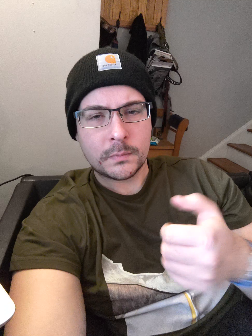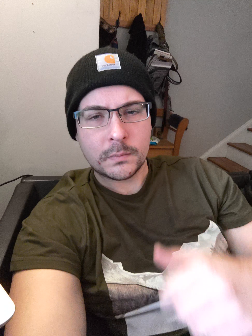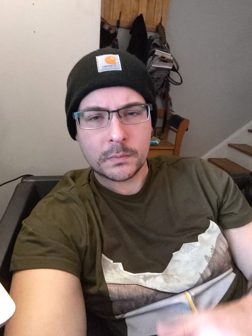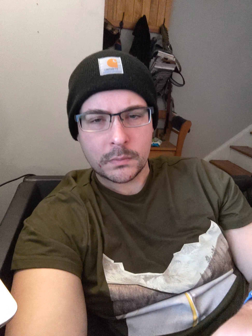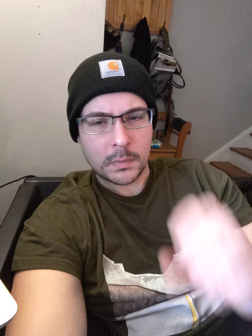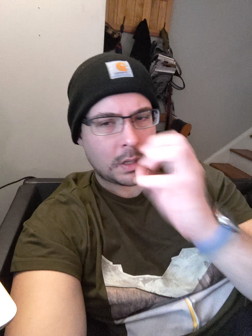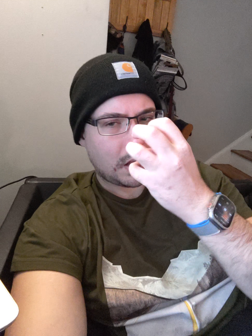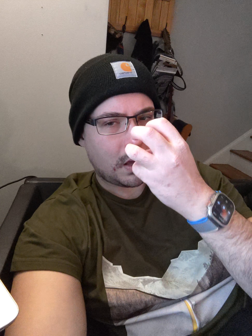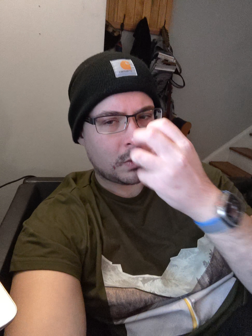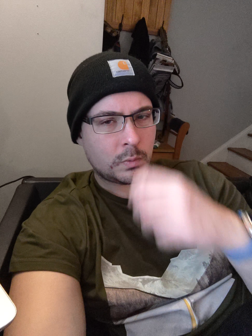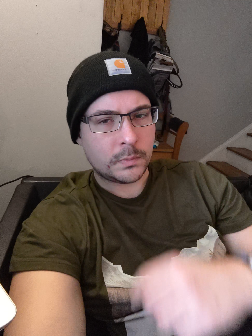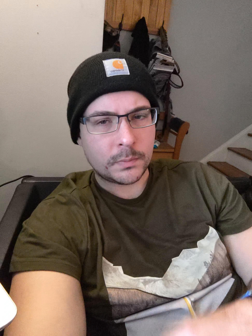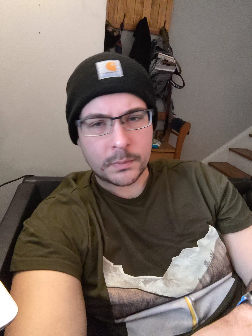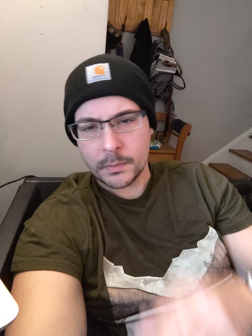clown